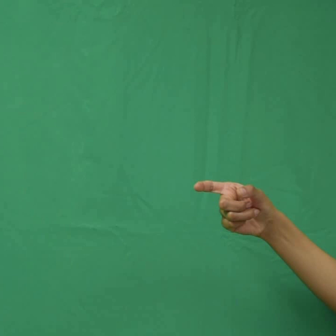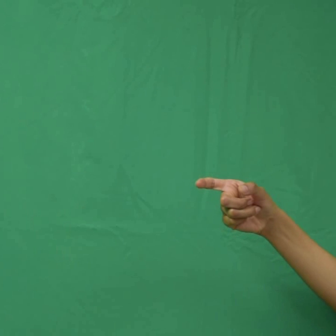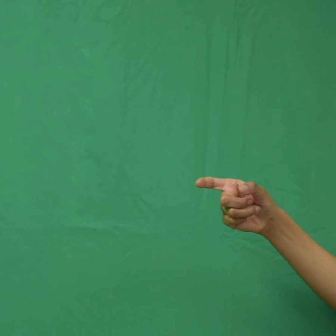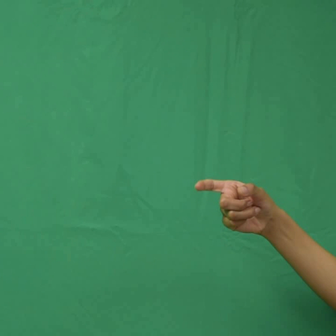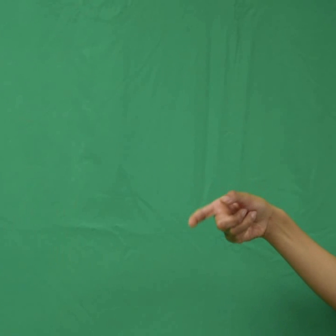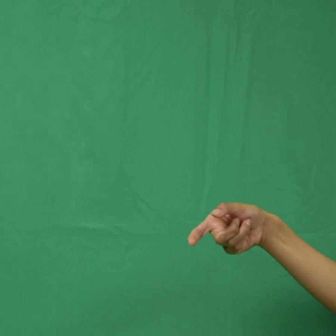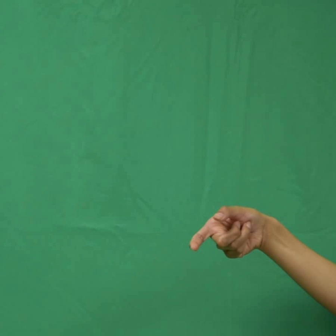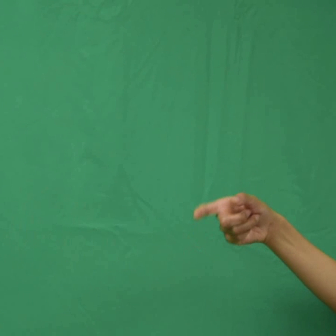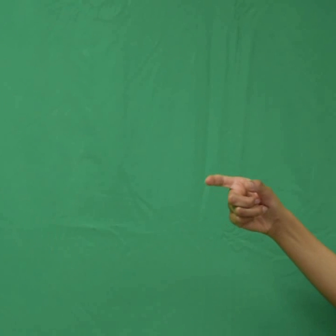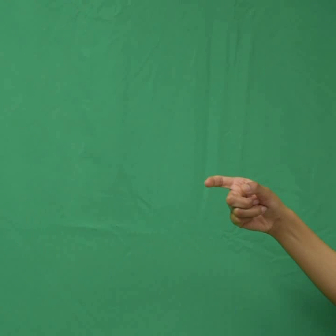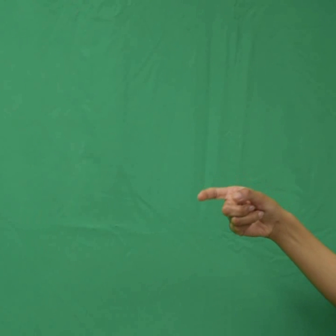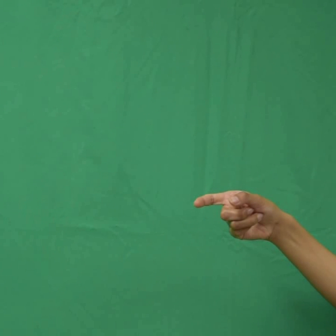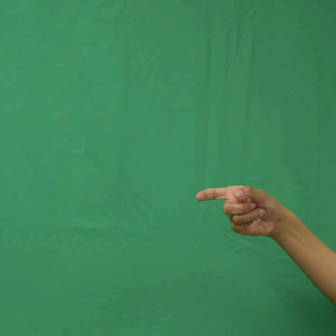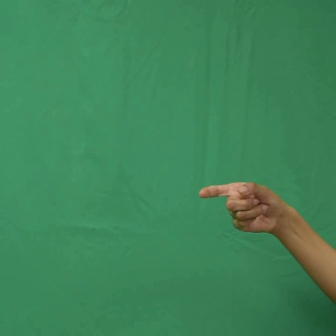Q